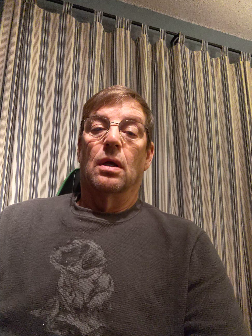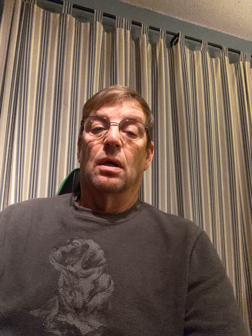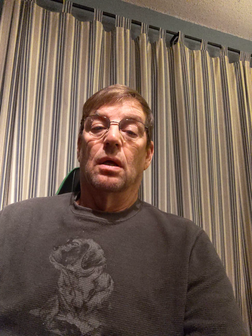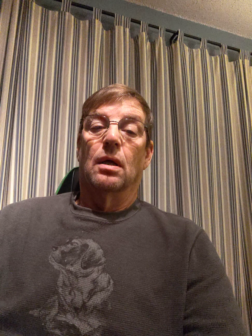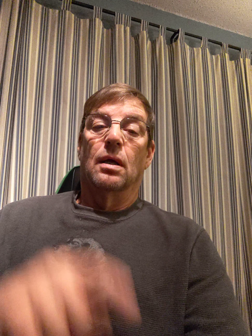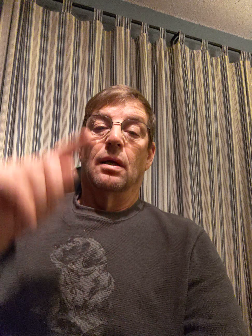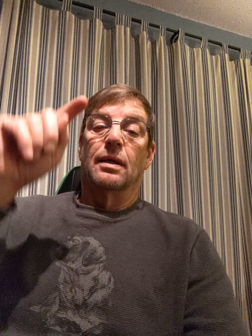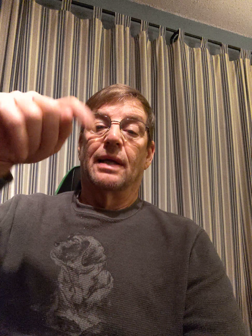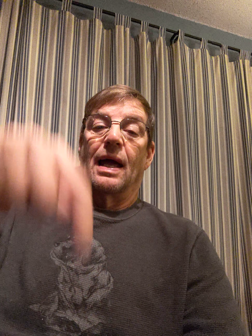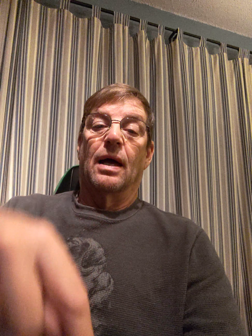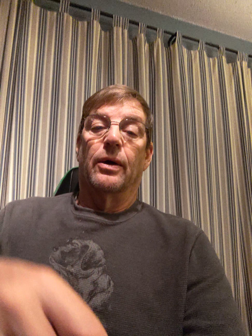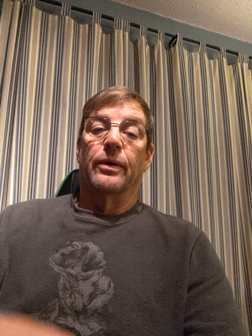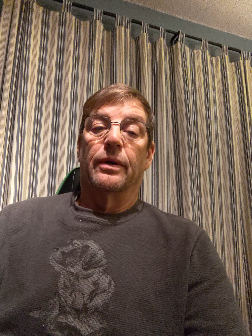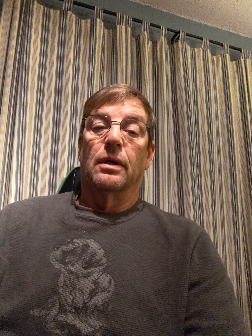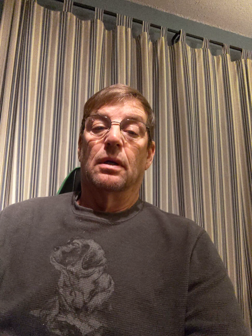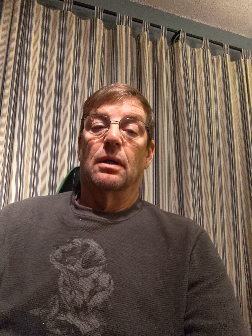down